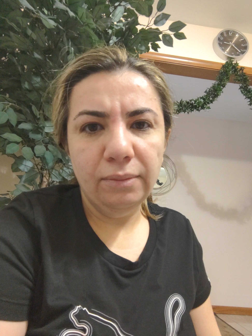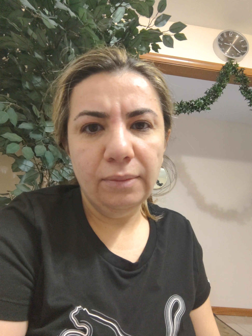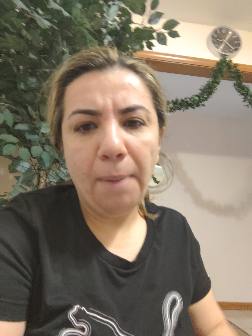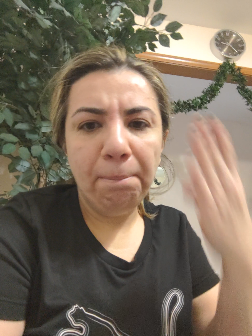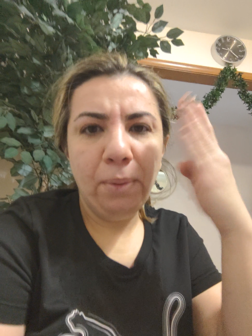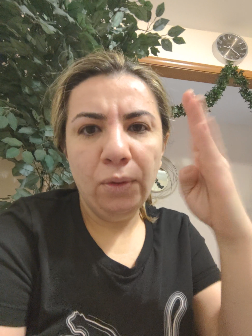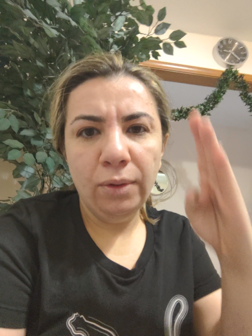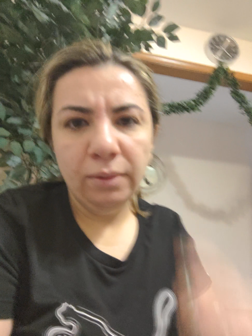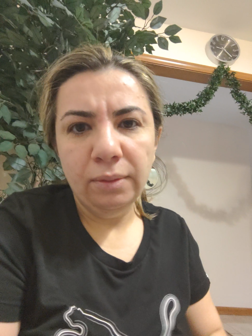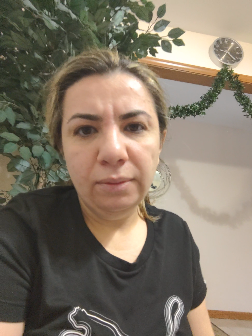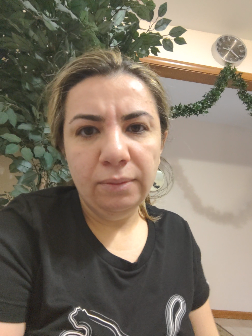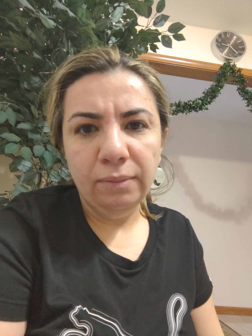blue